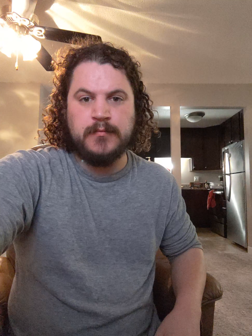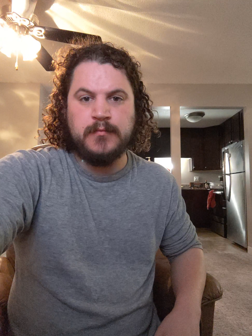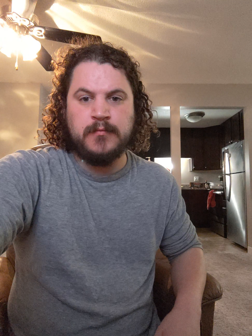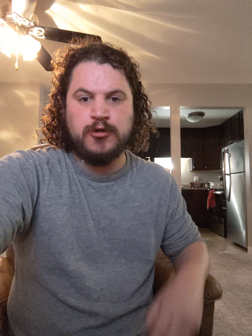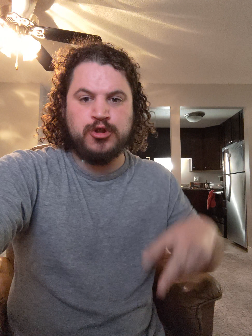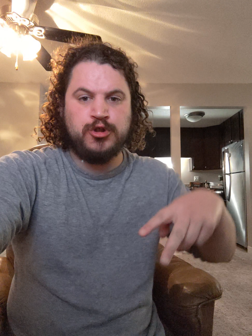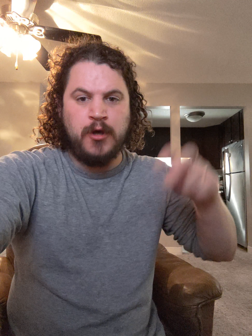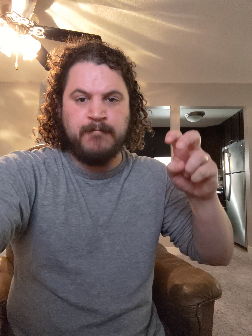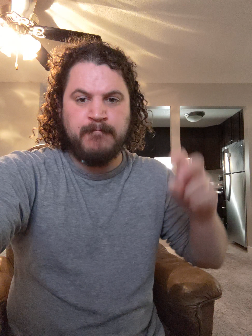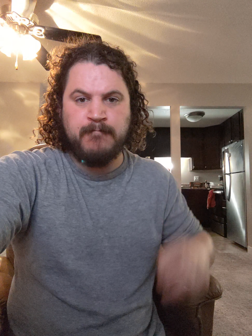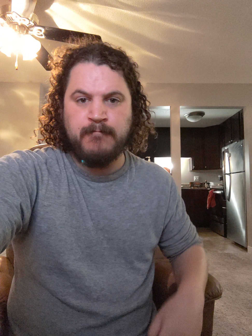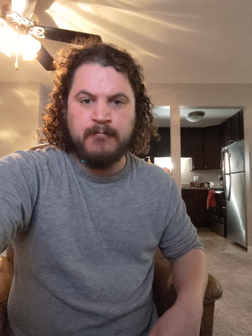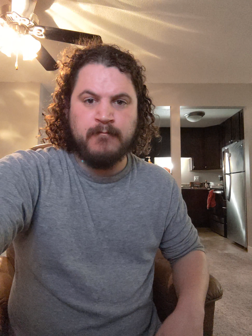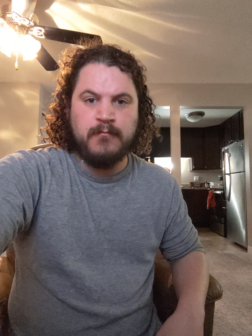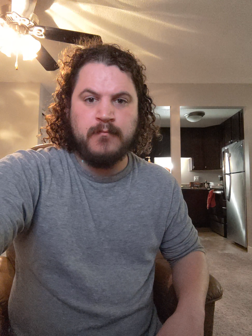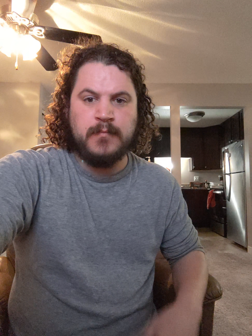jump